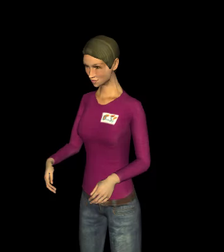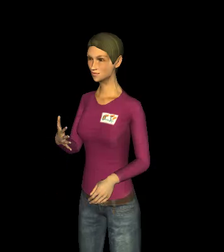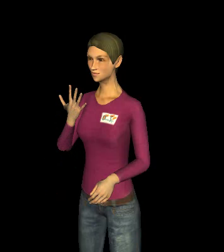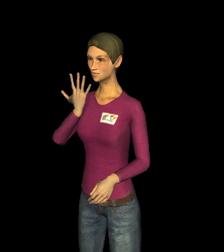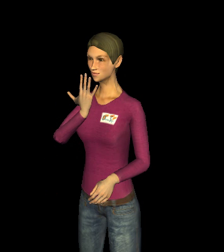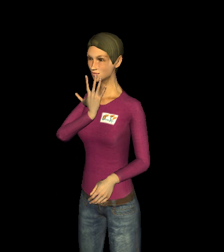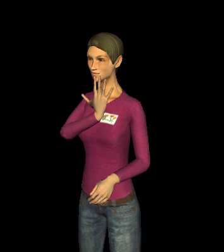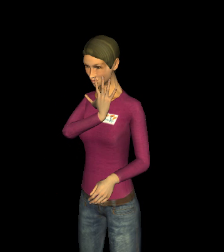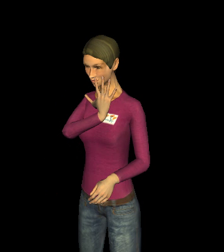لطيف